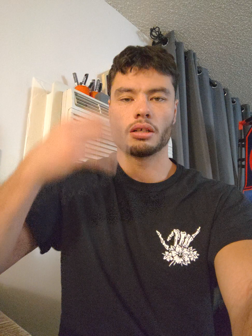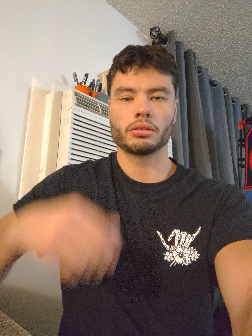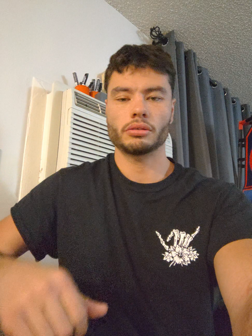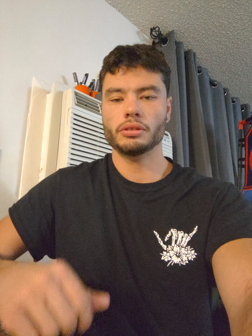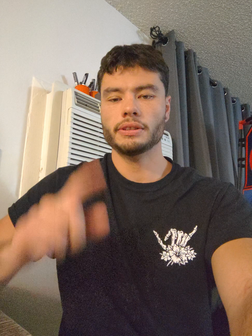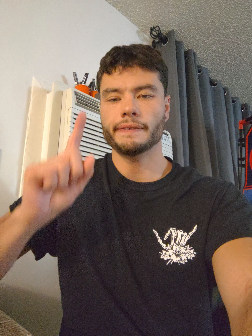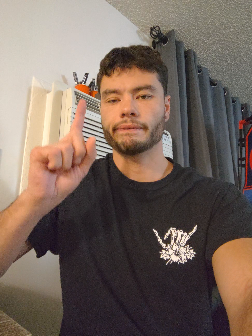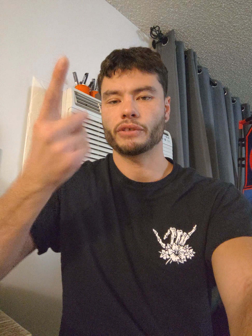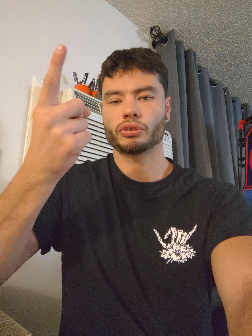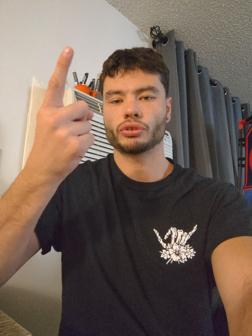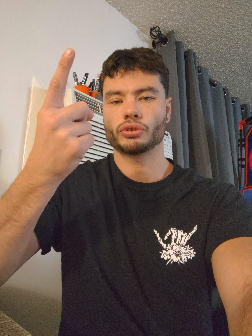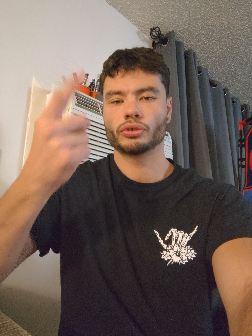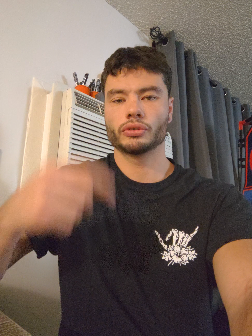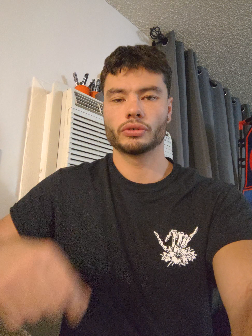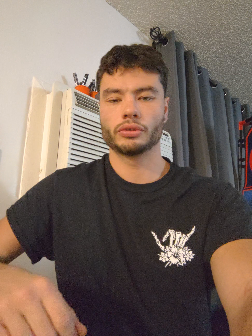first